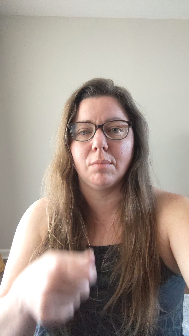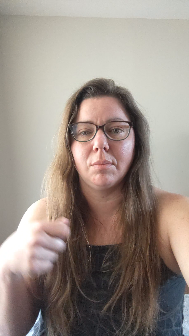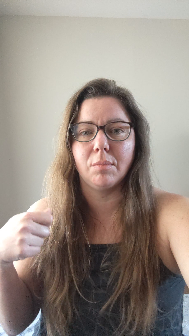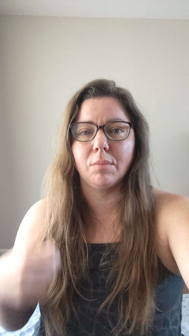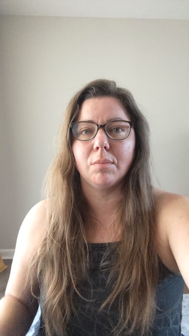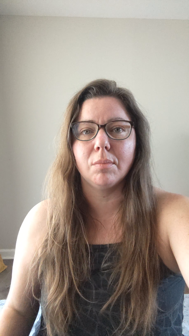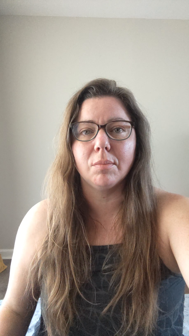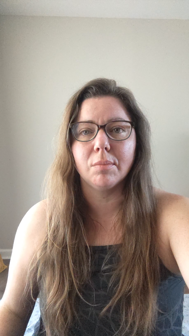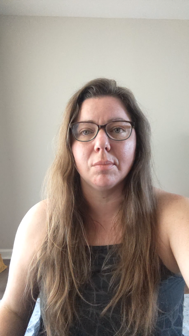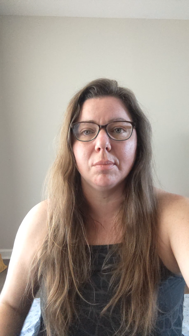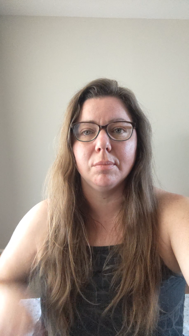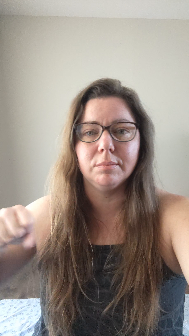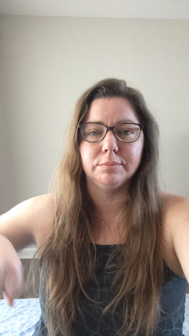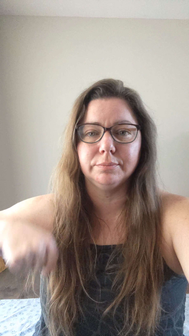bicycle